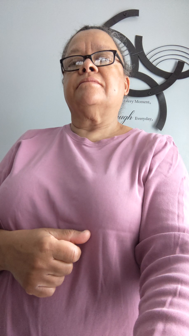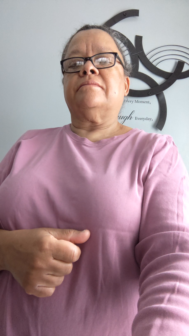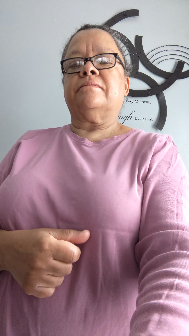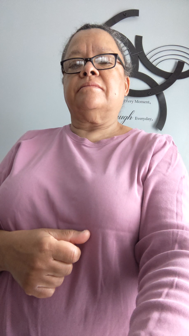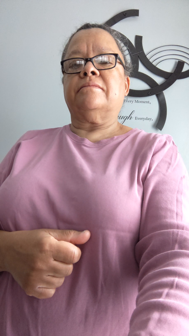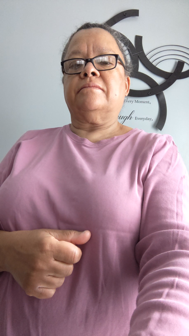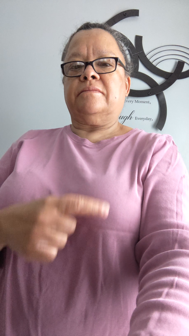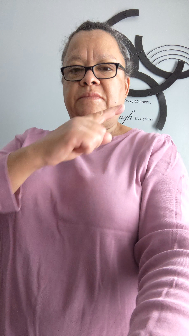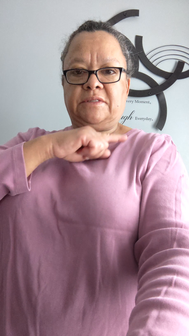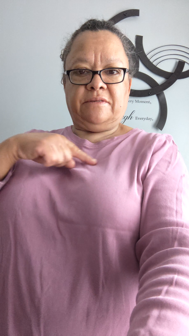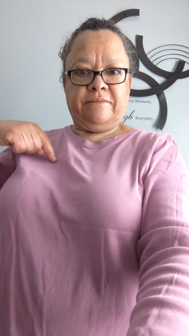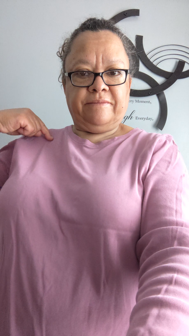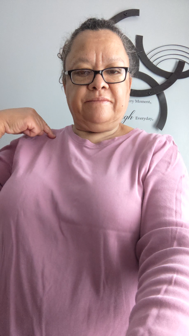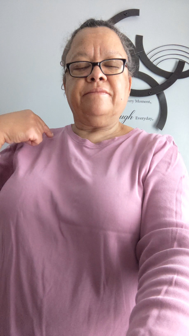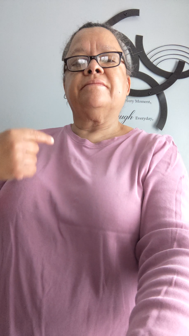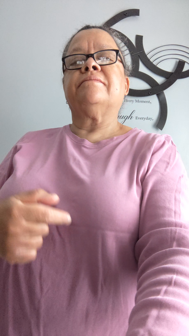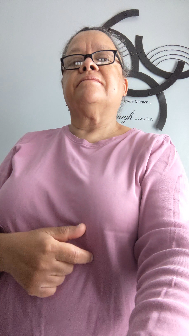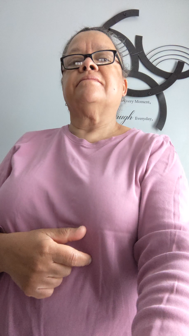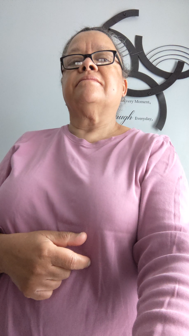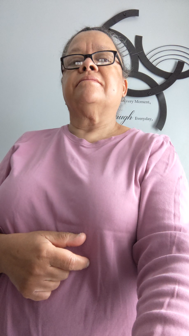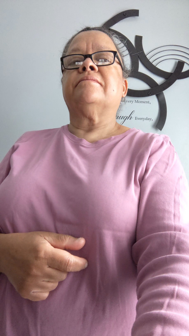necklace